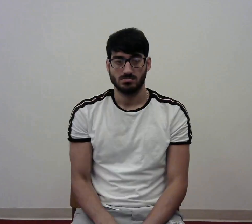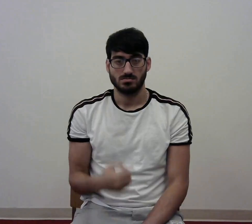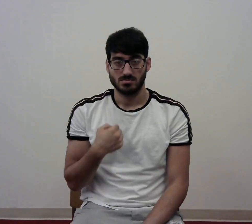mən